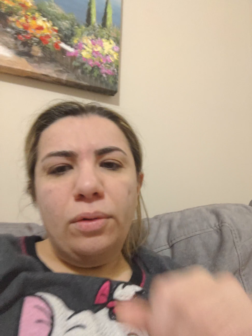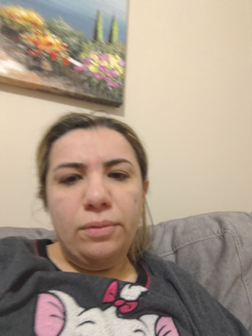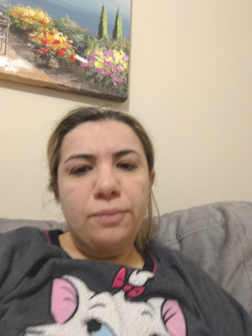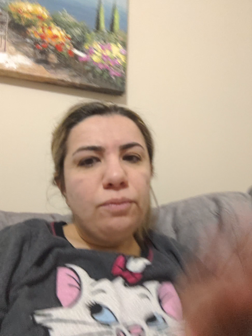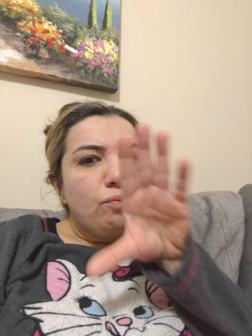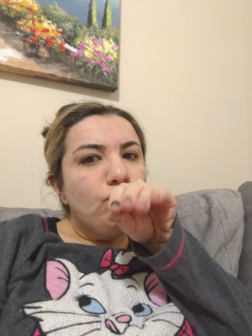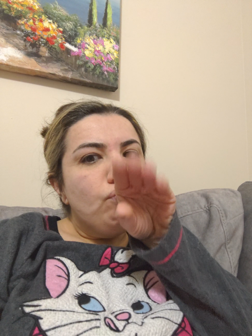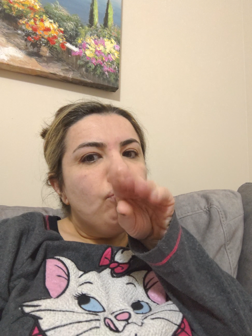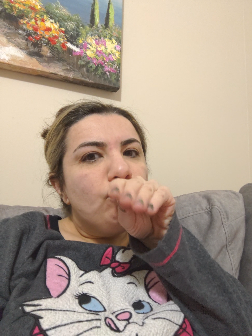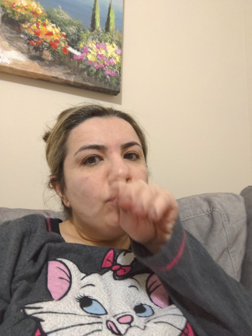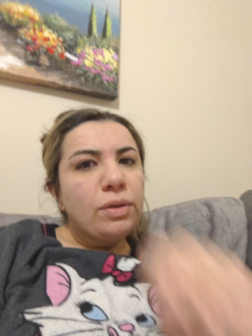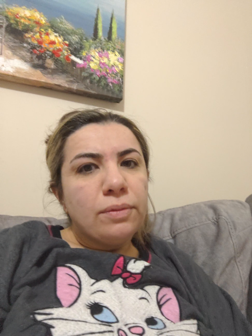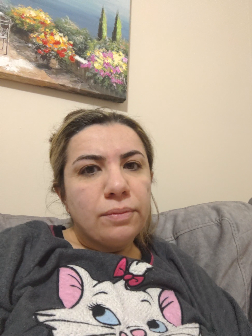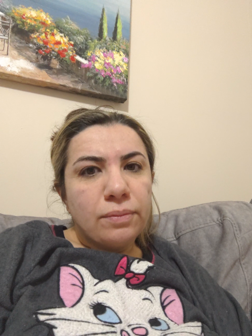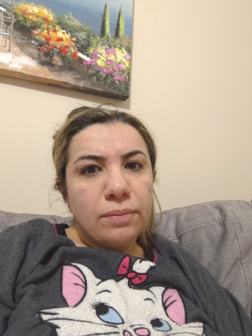goose